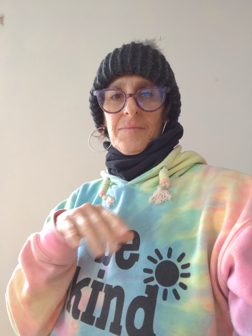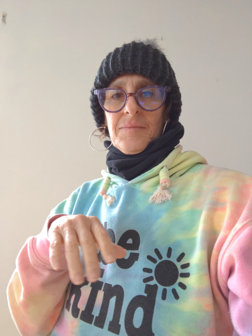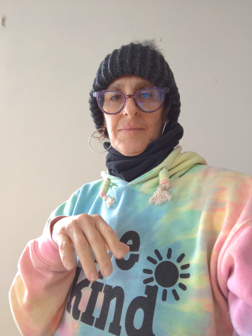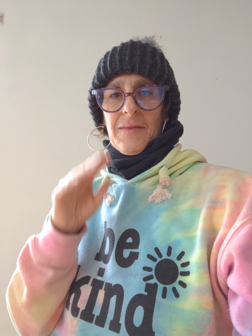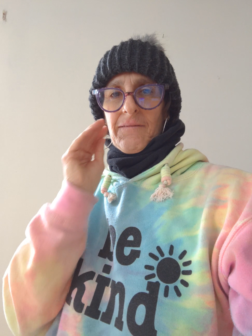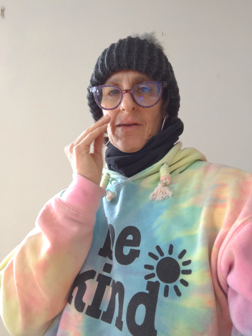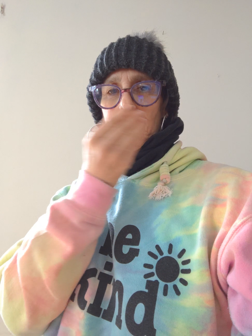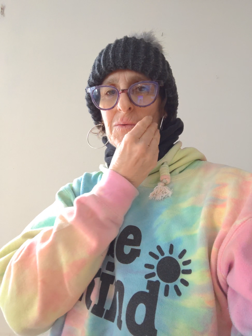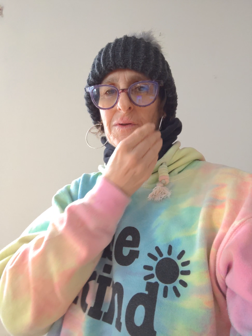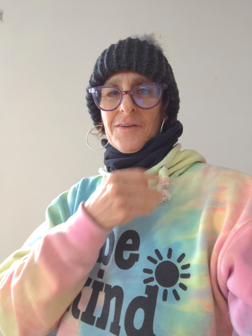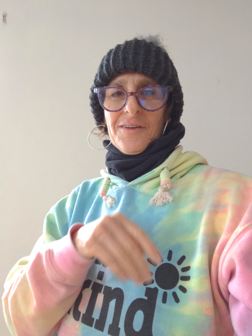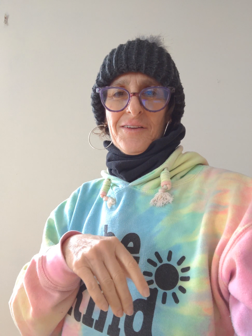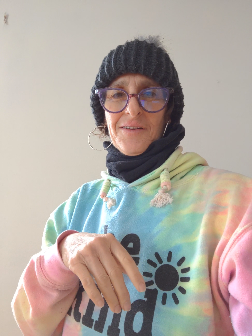flower